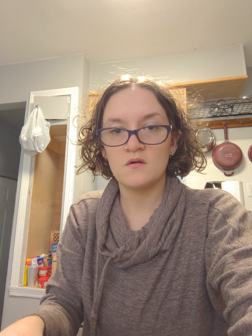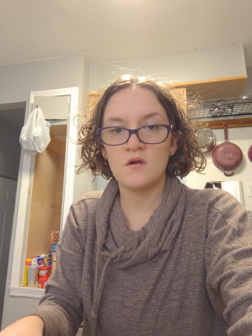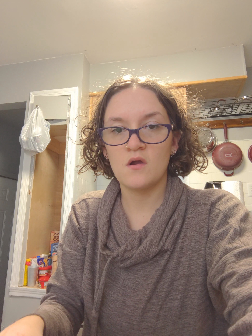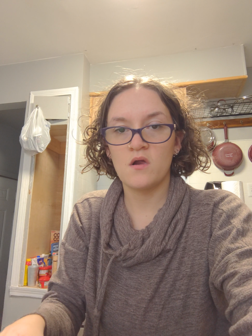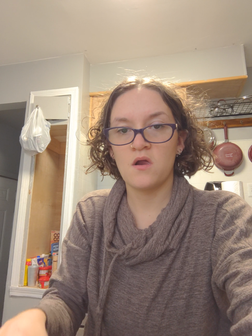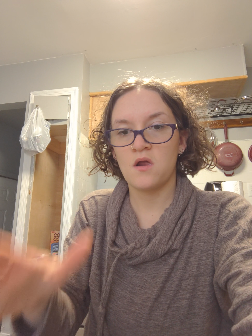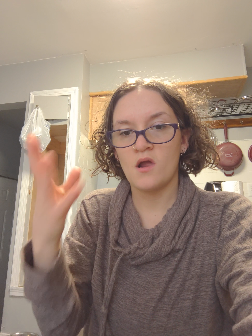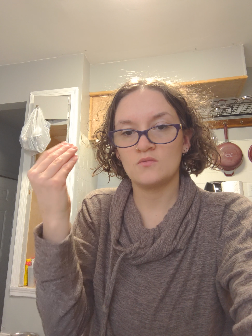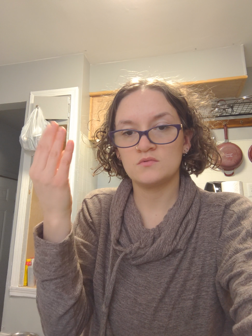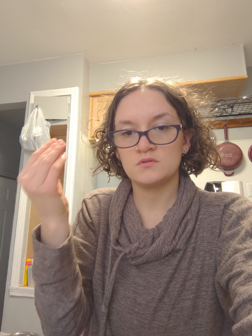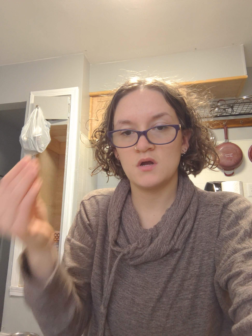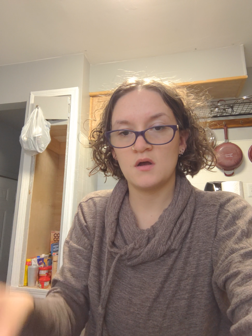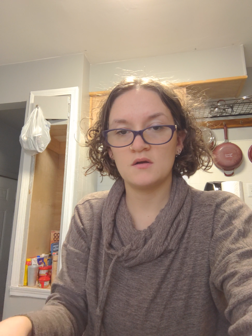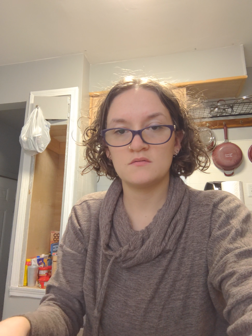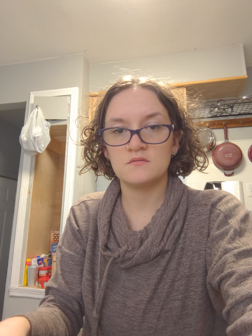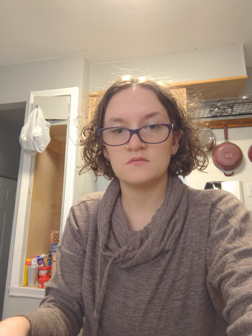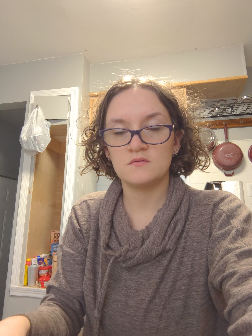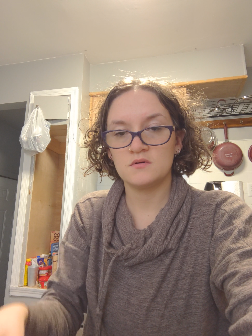outside